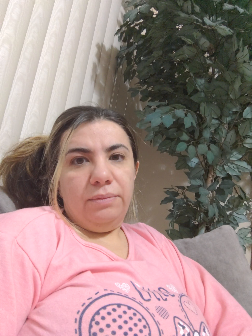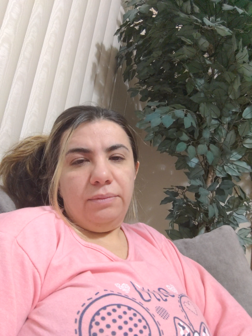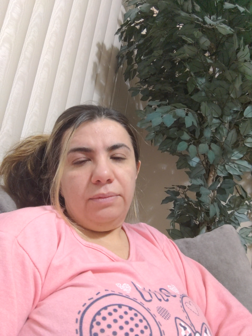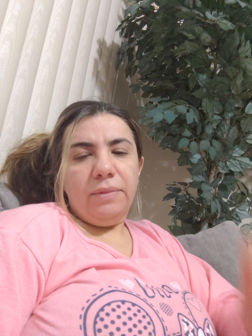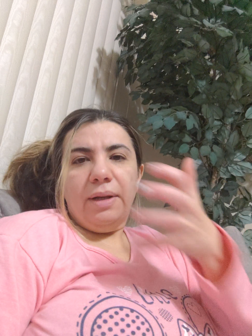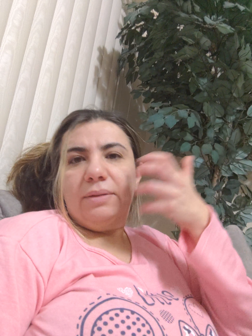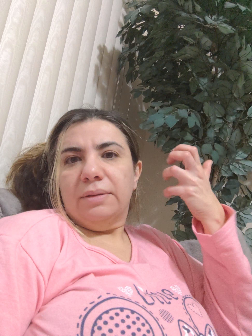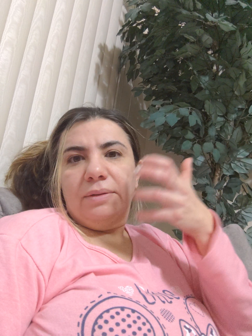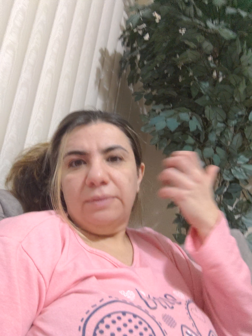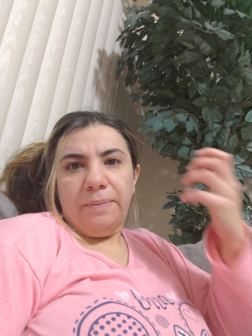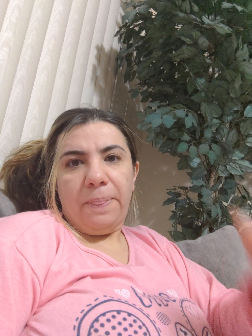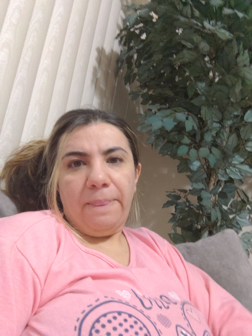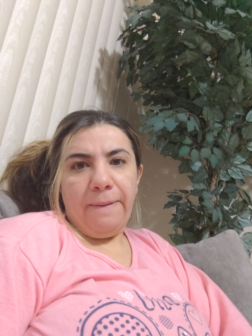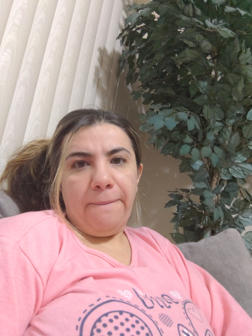tiger